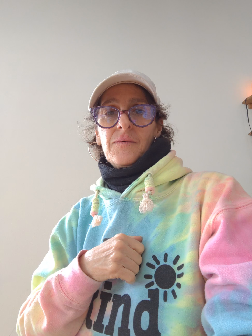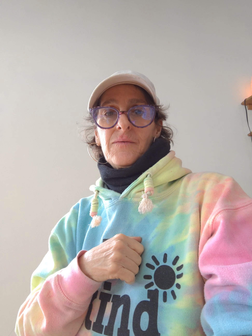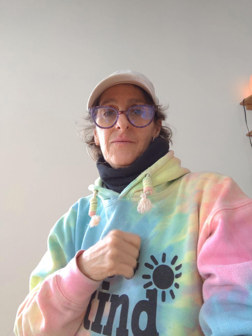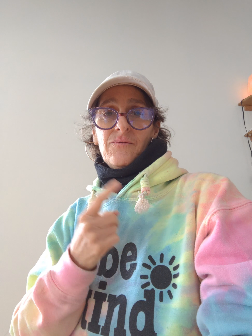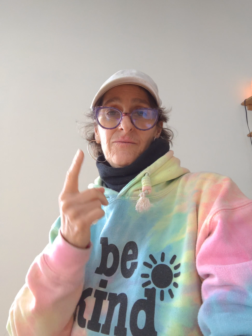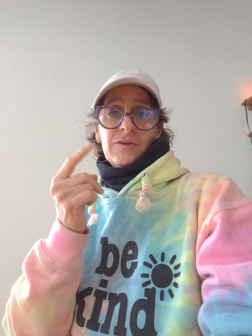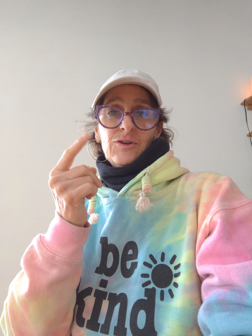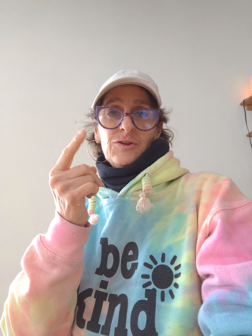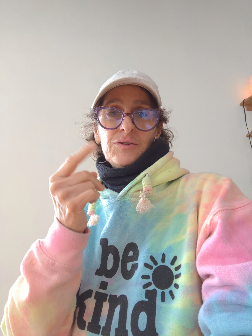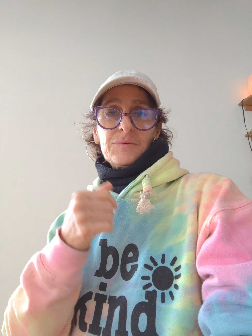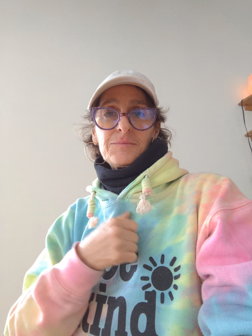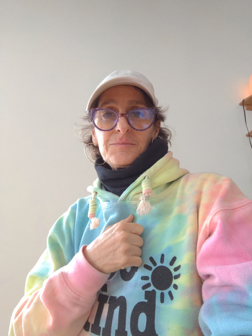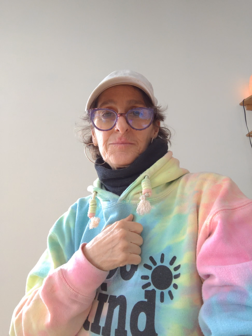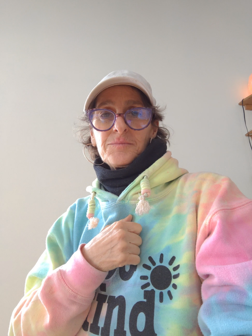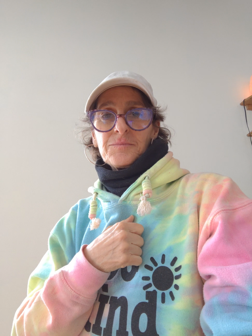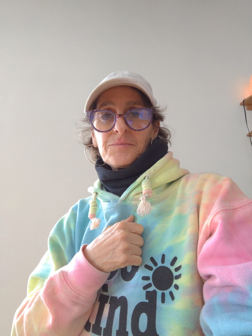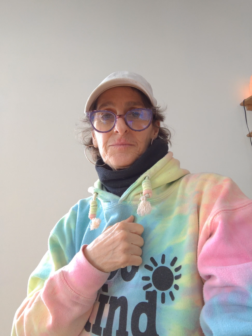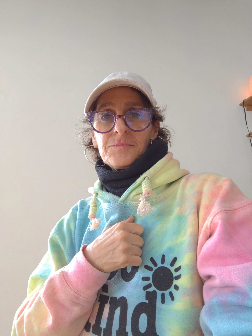finger